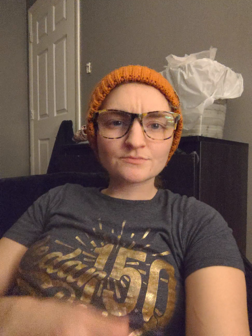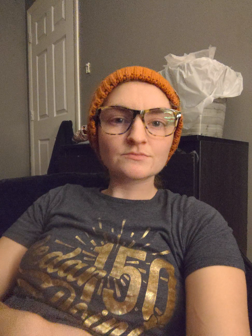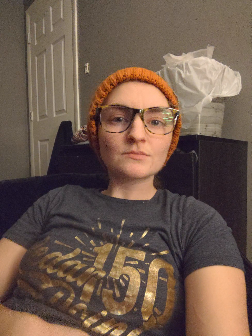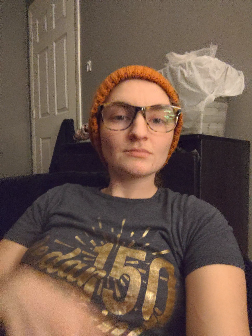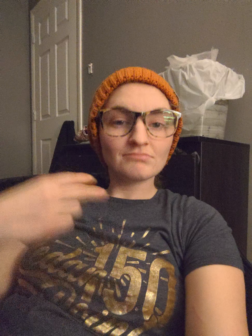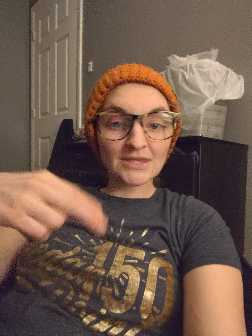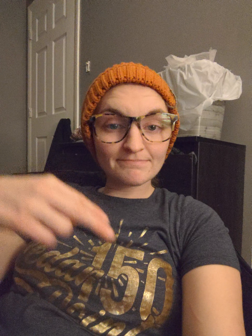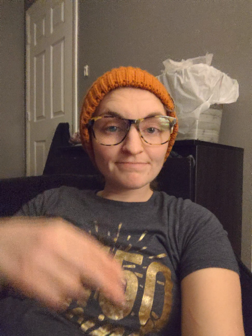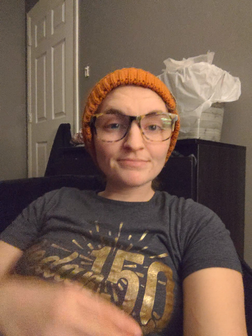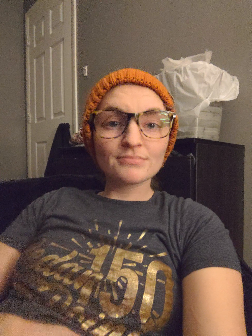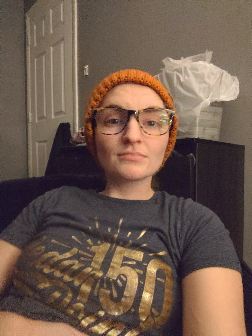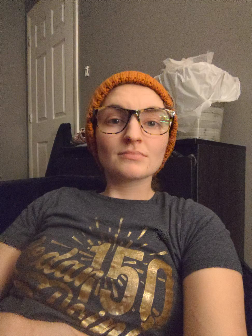dance